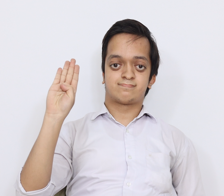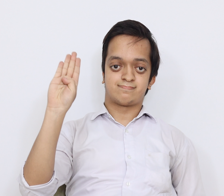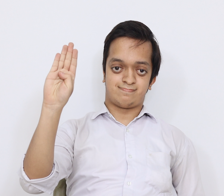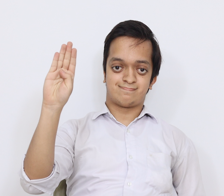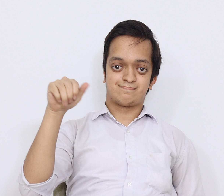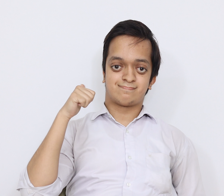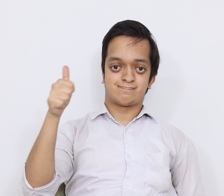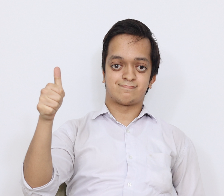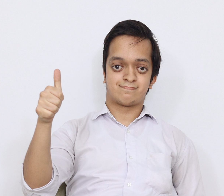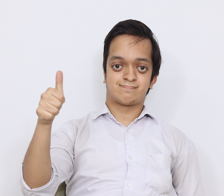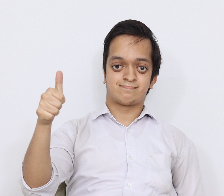best